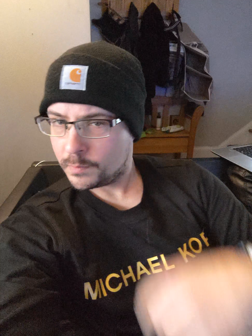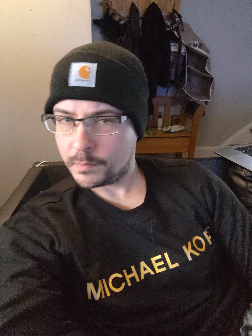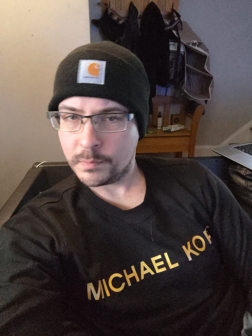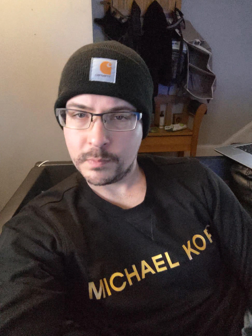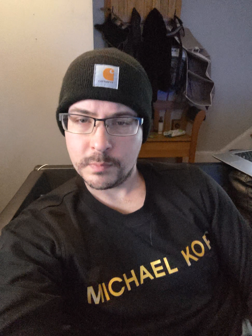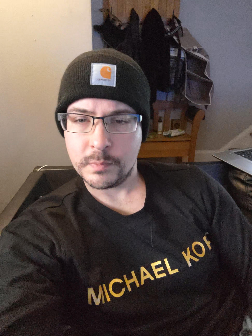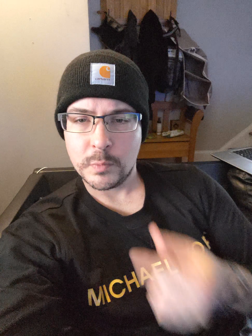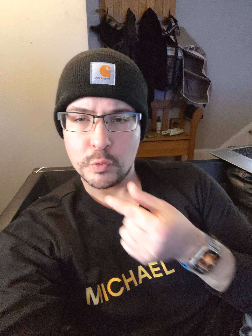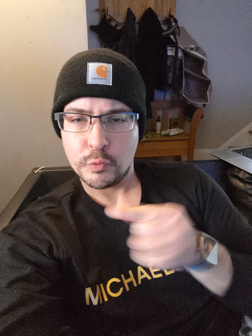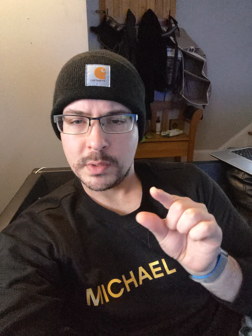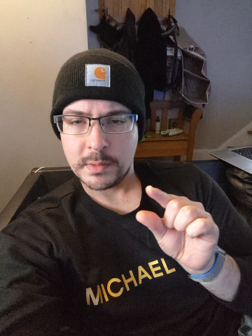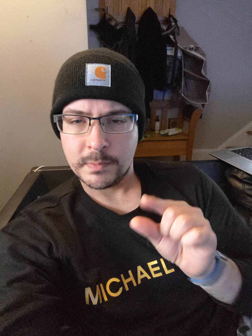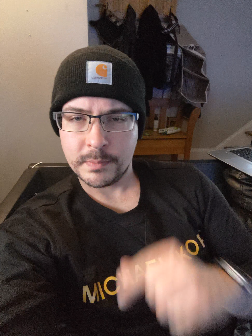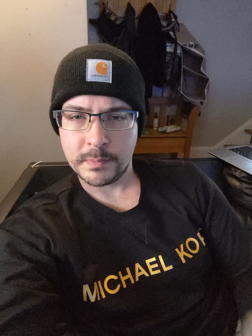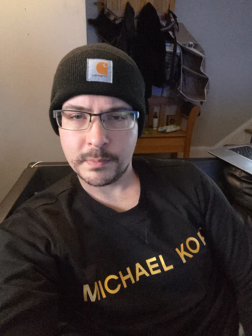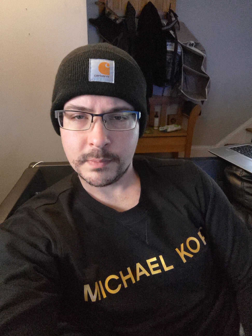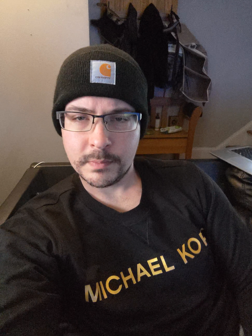green